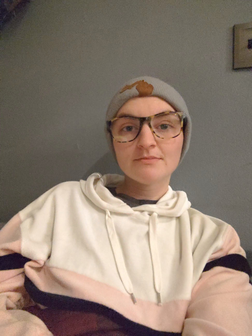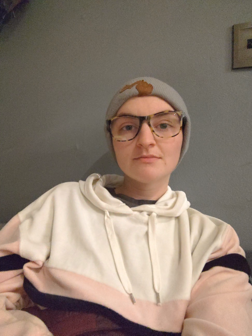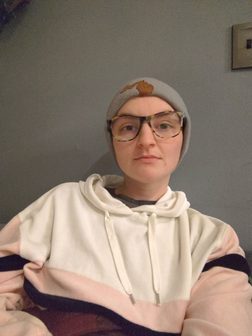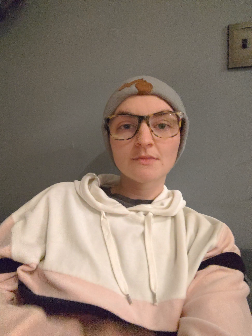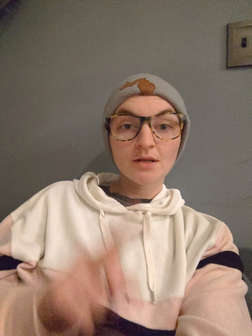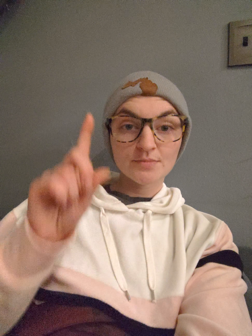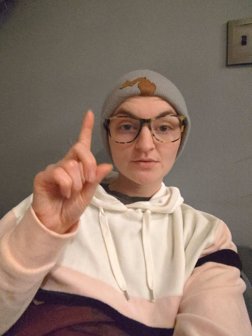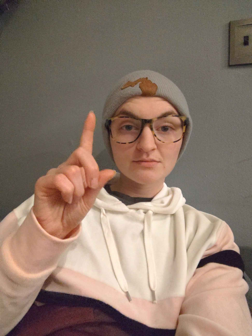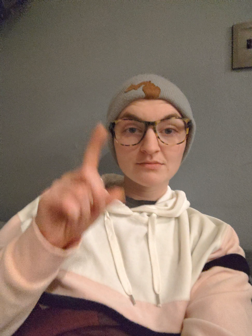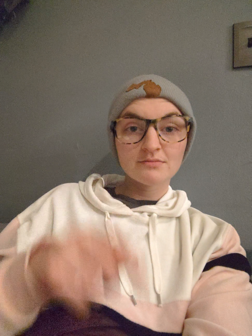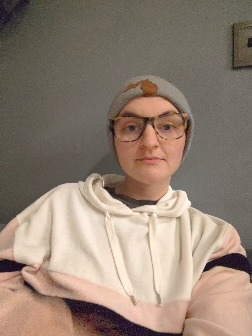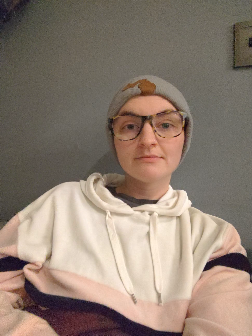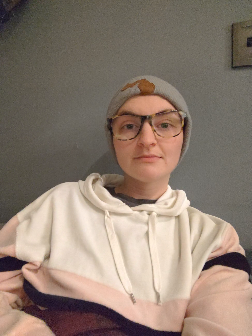up